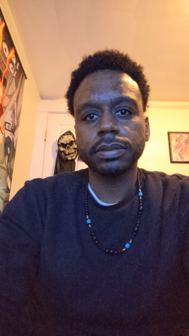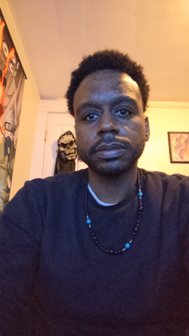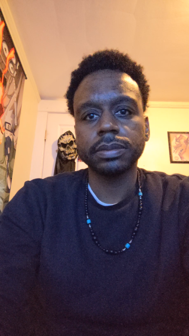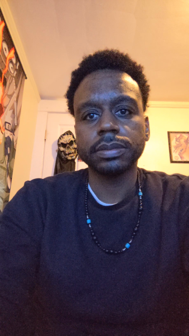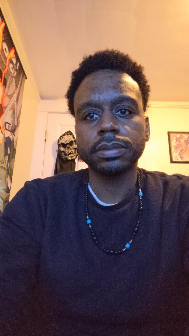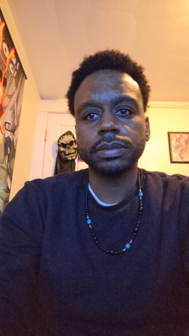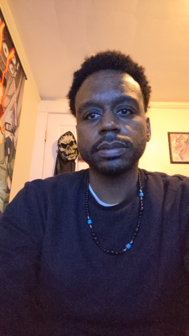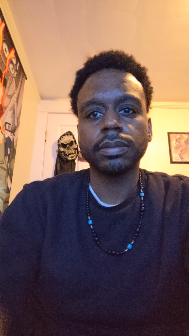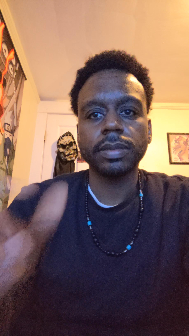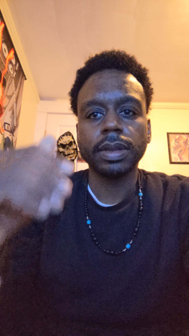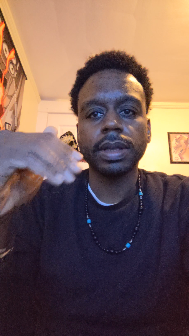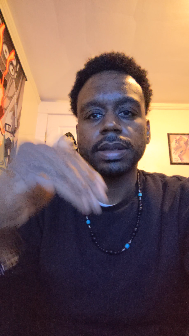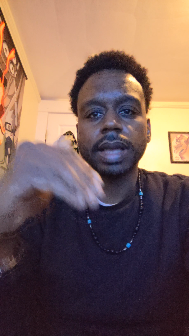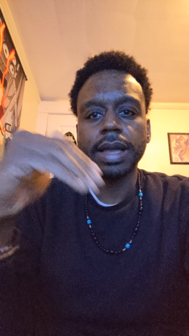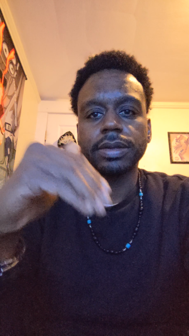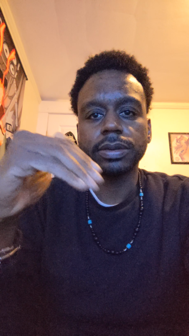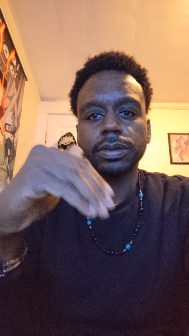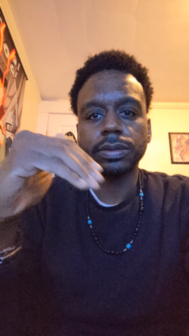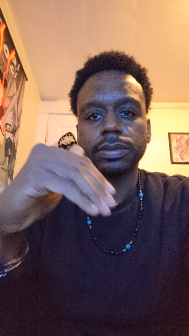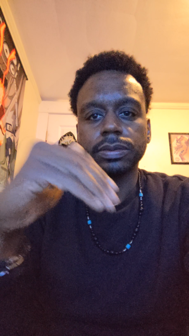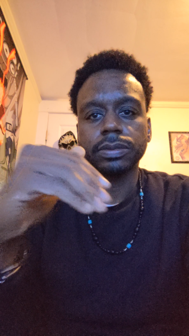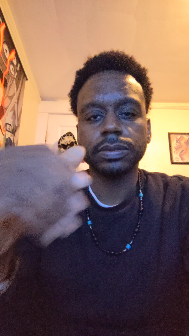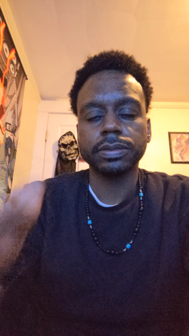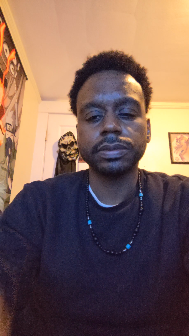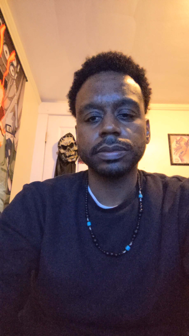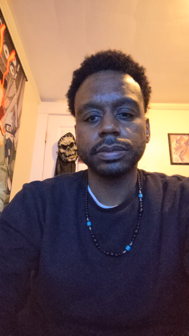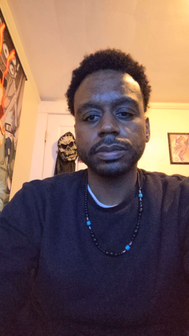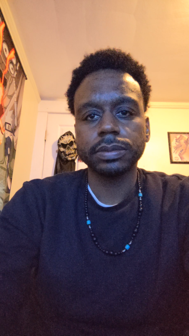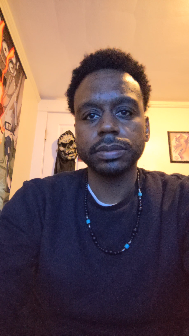doctor